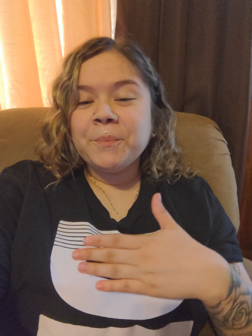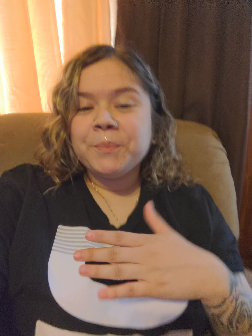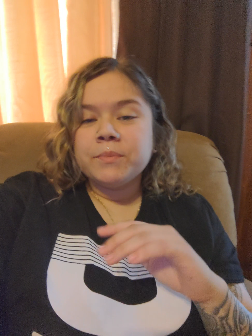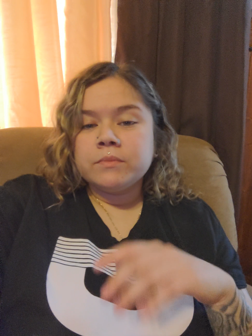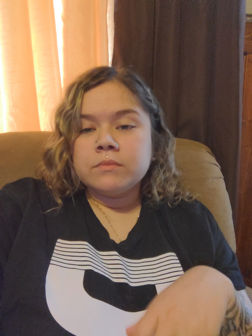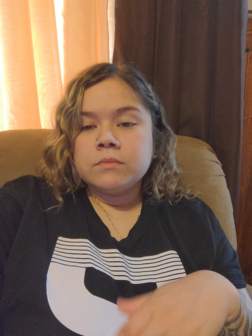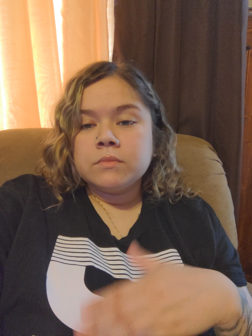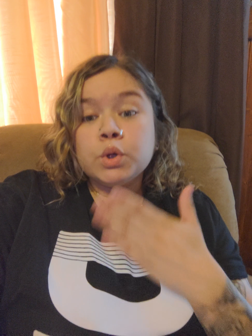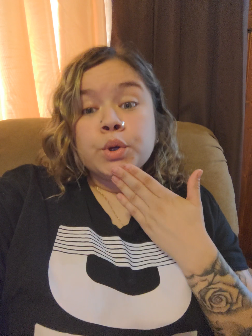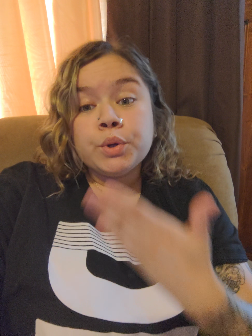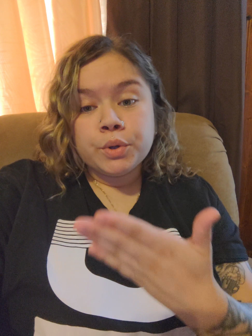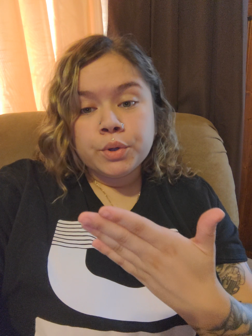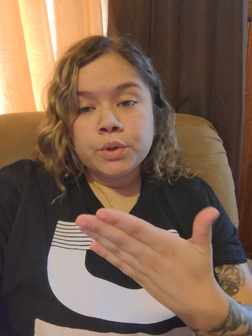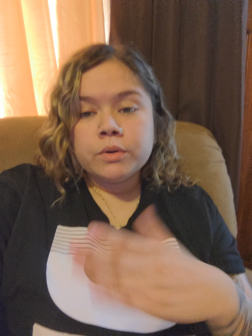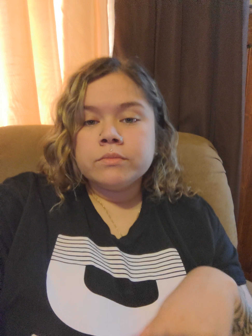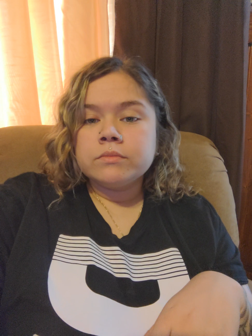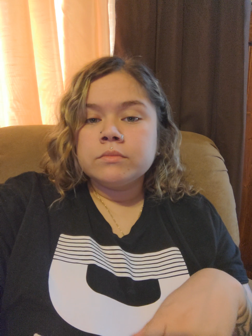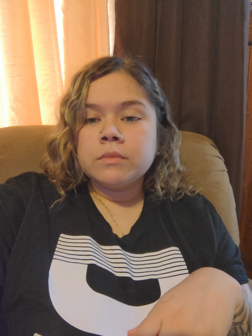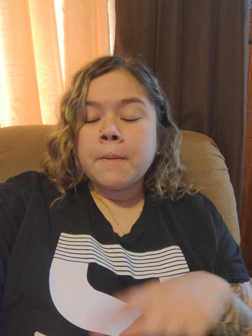good